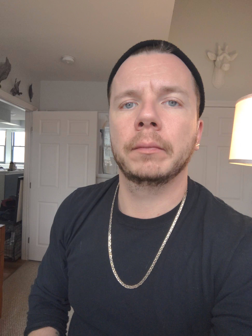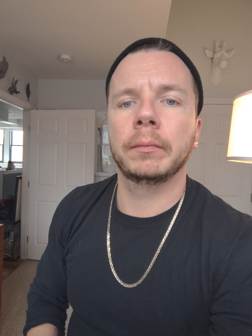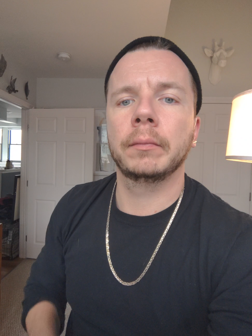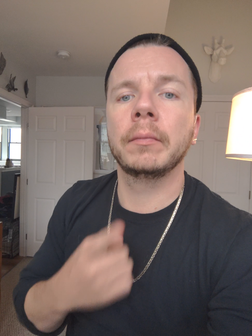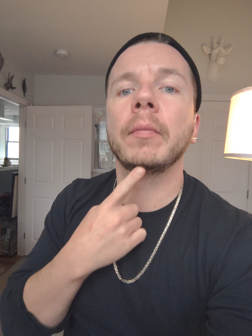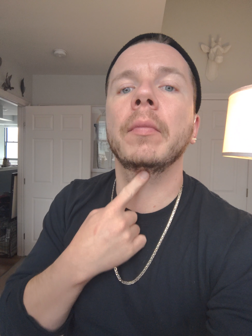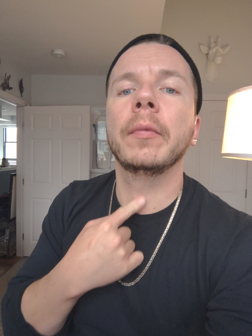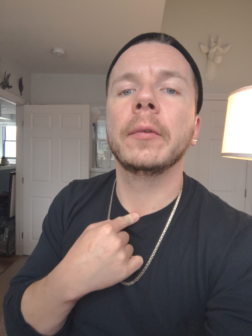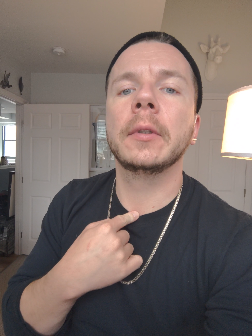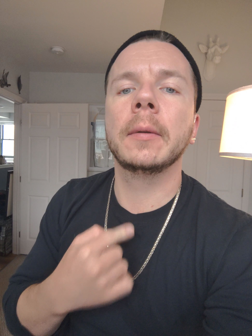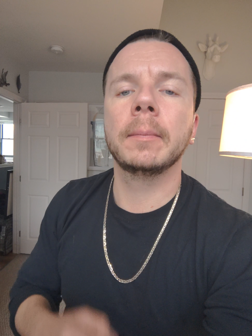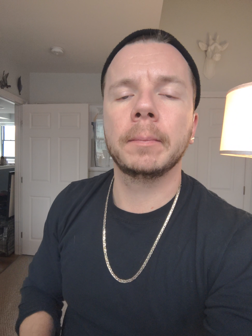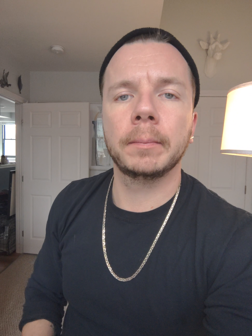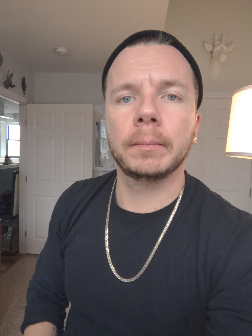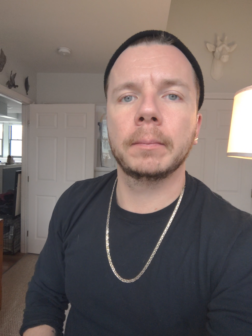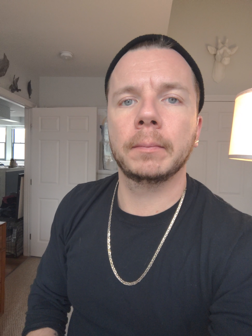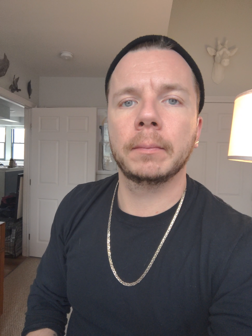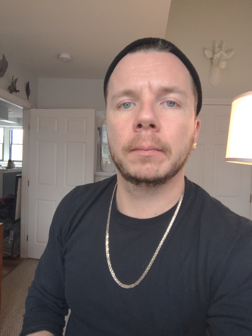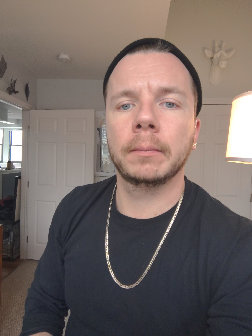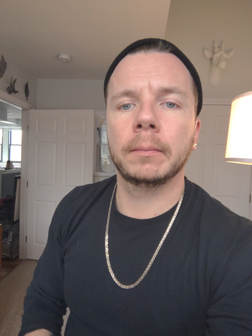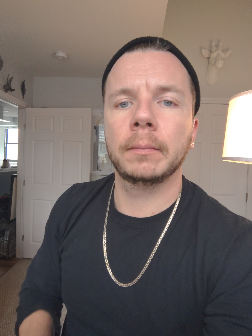thirsty